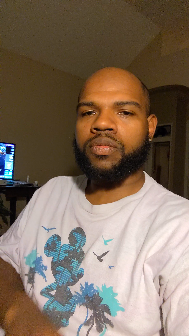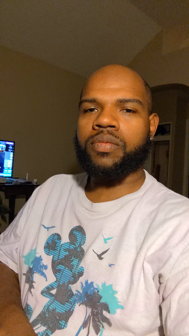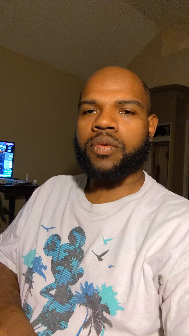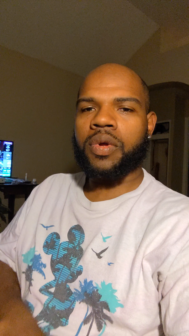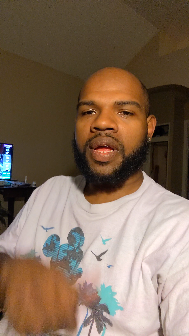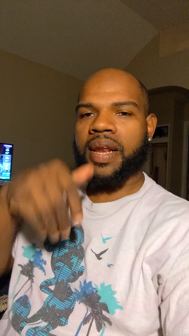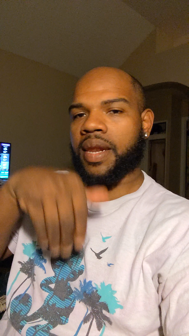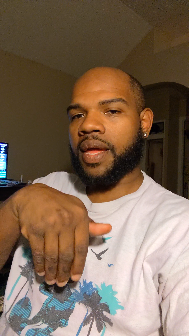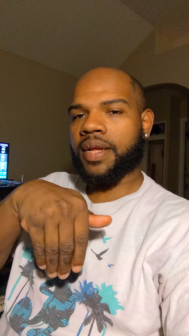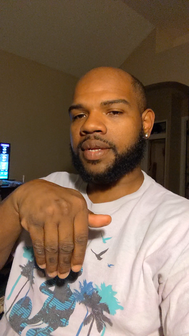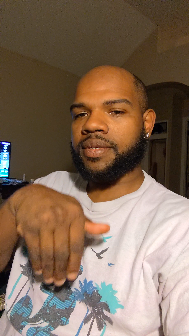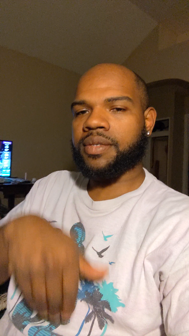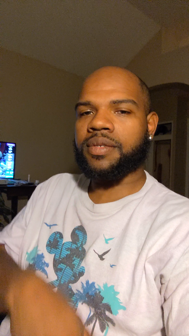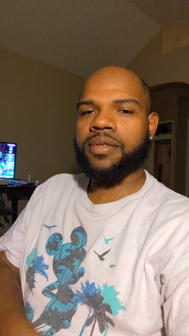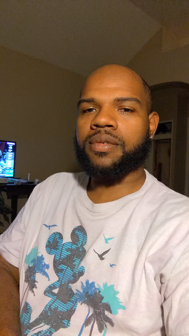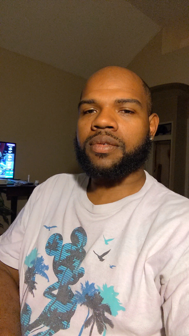night night